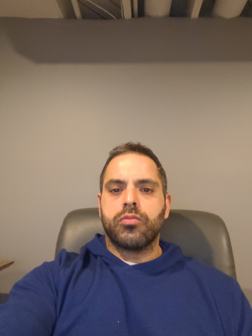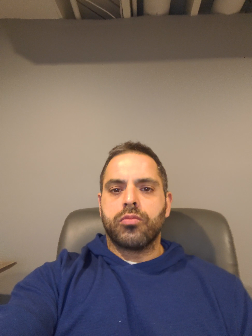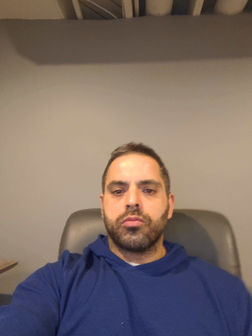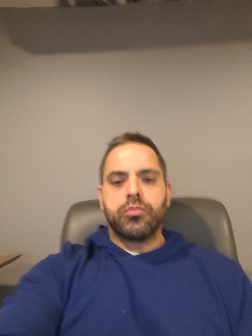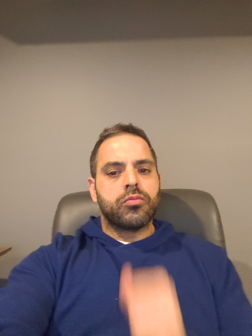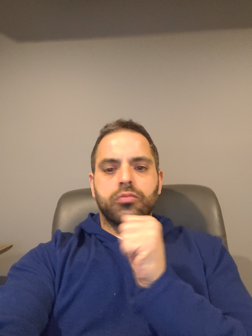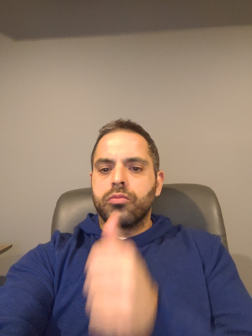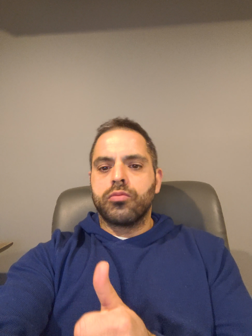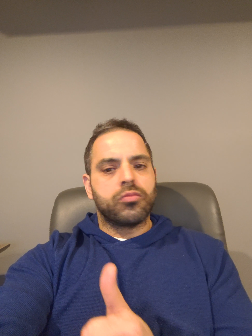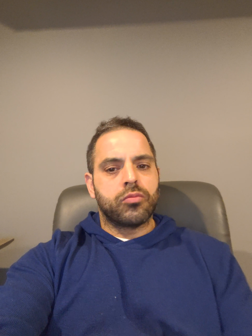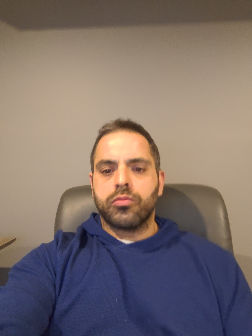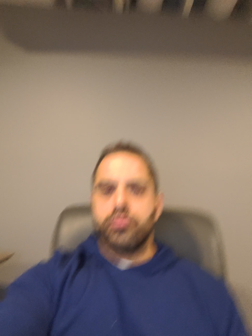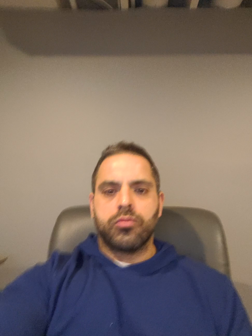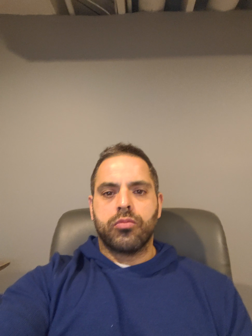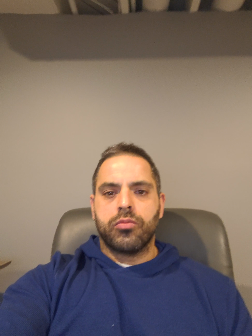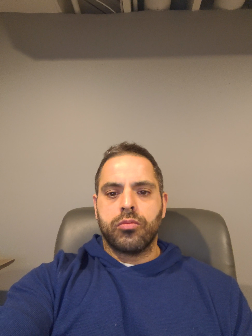not